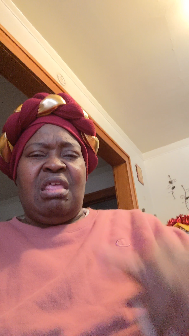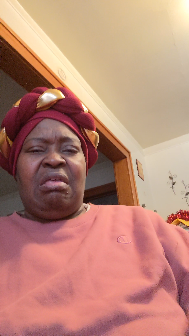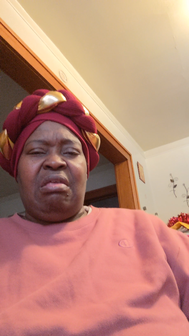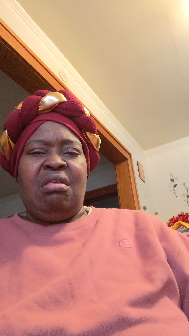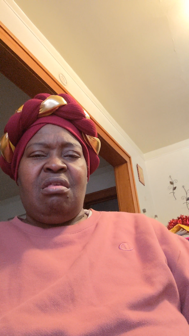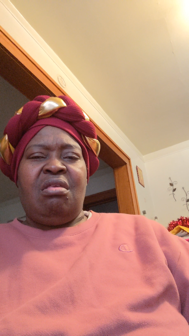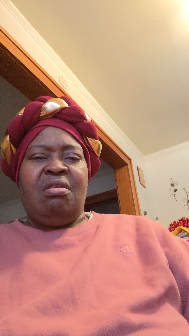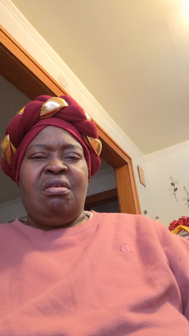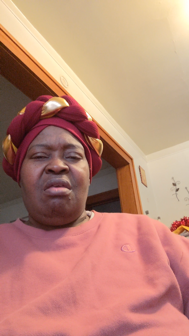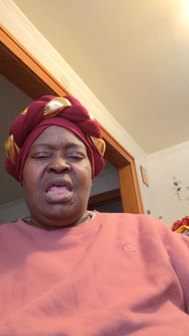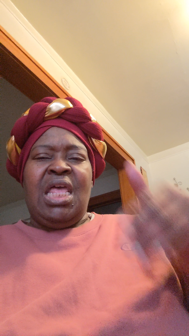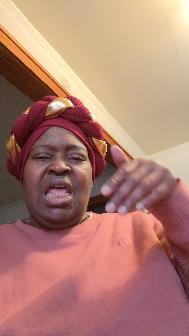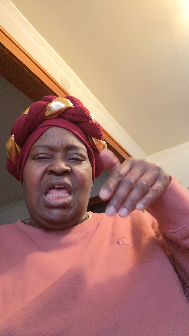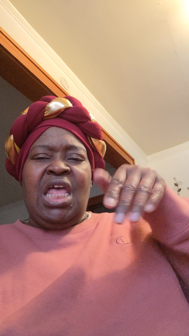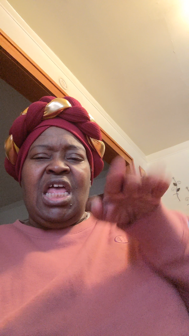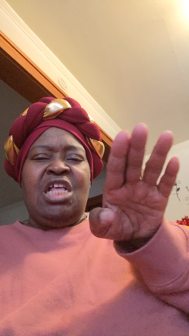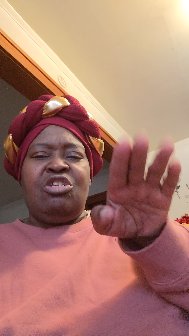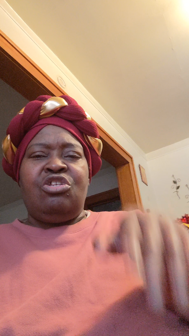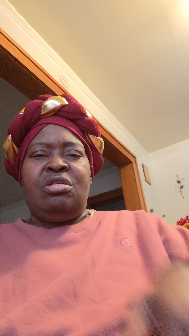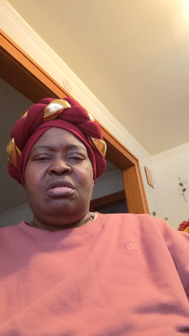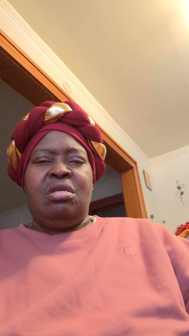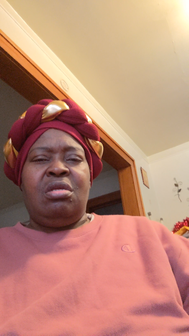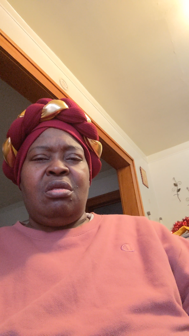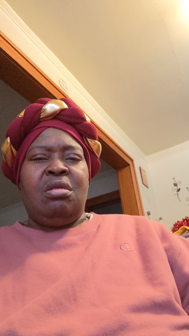enter